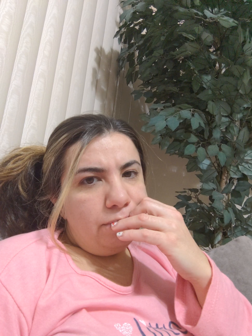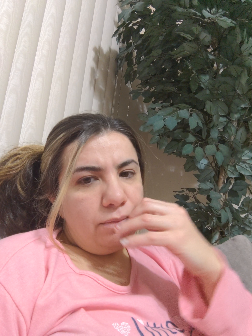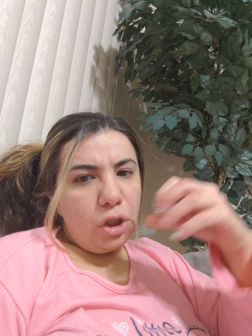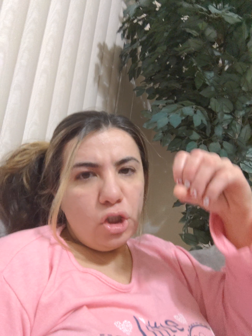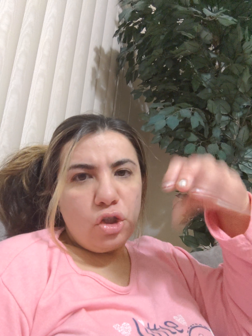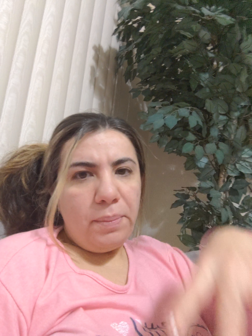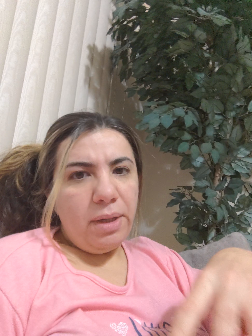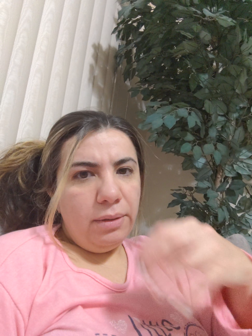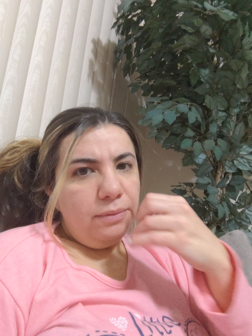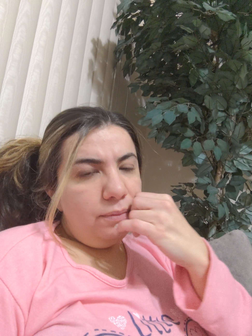drop